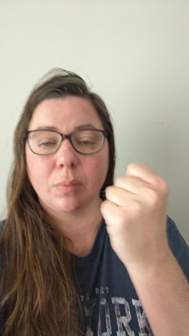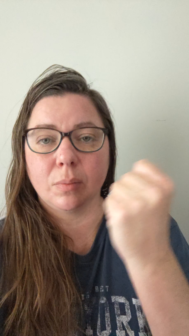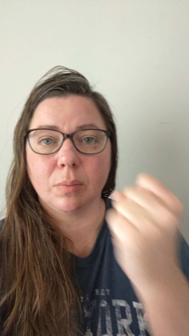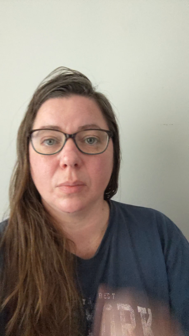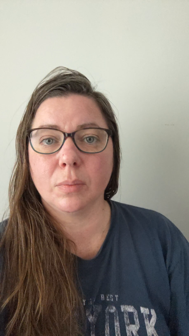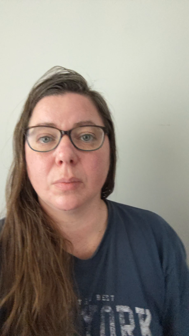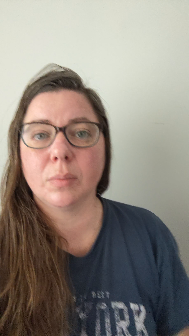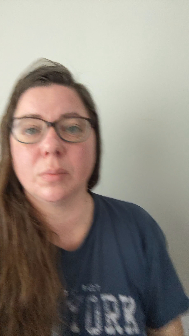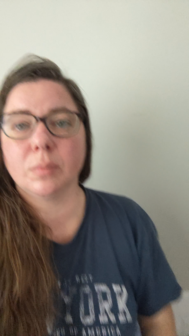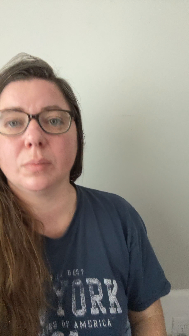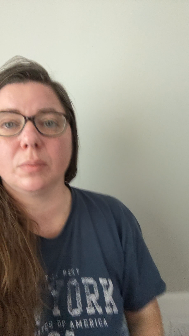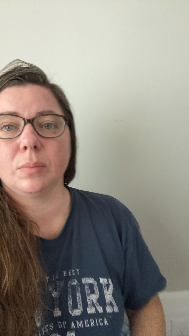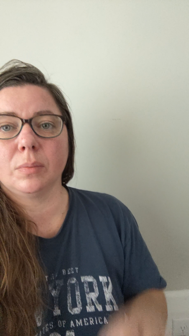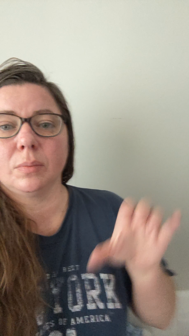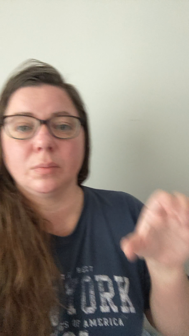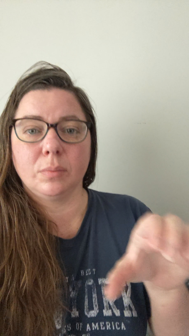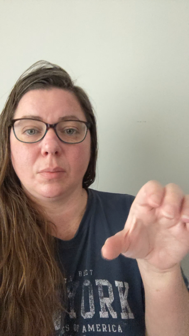does